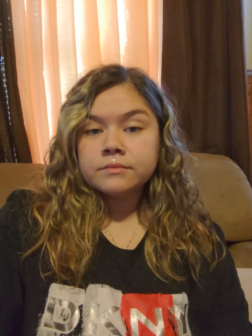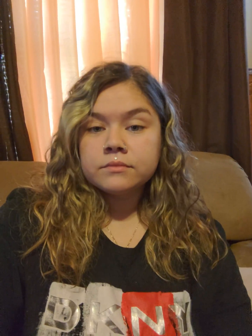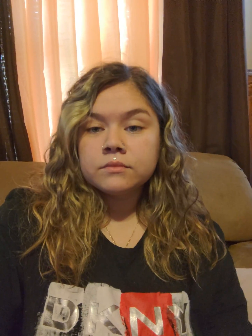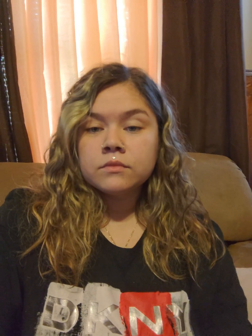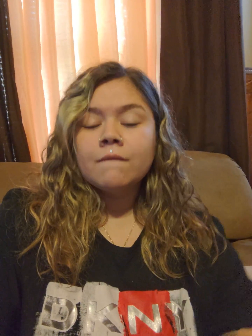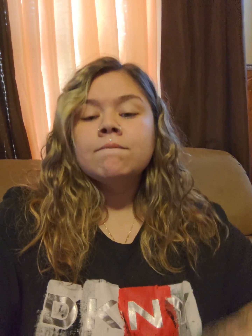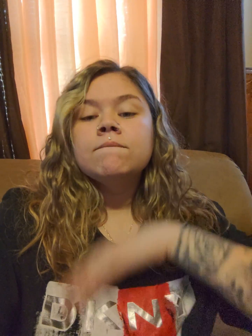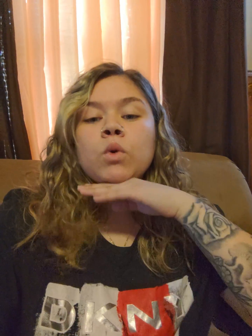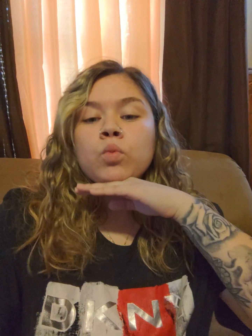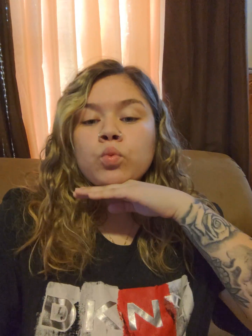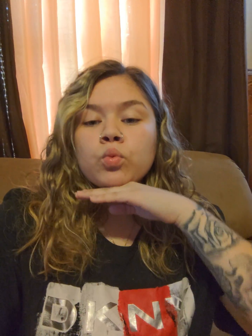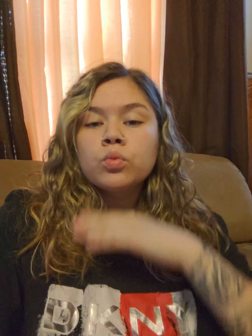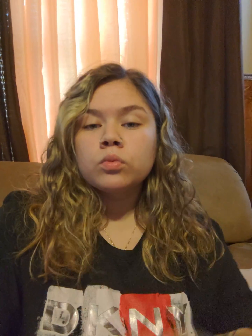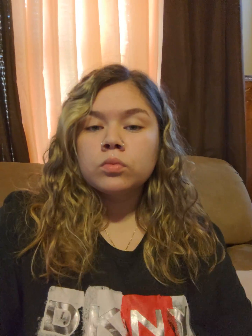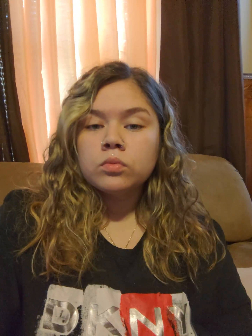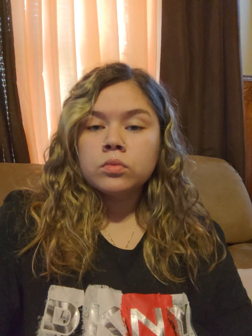full